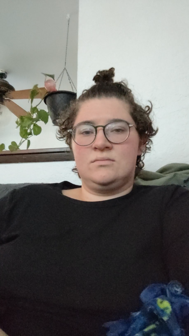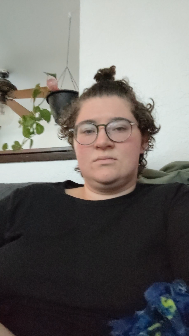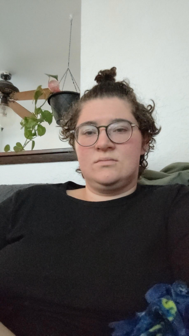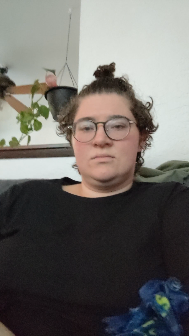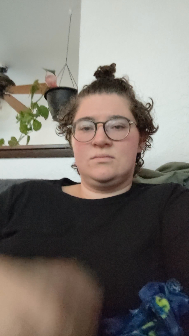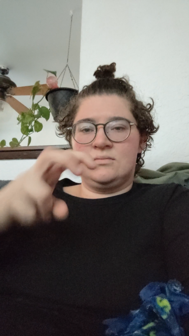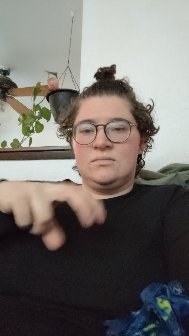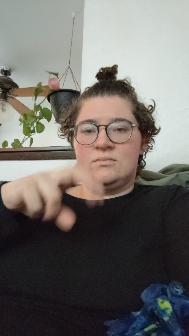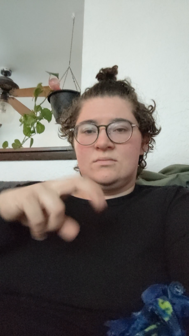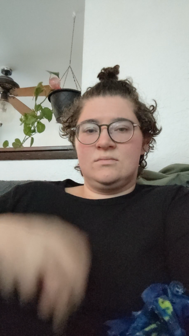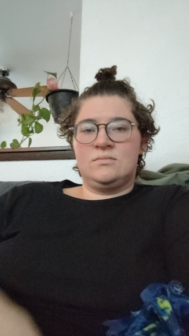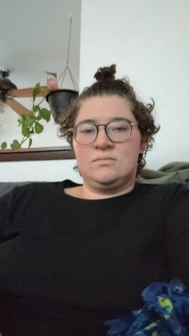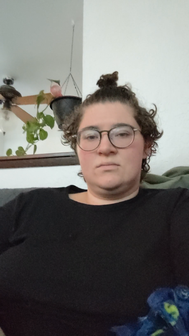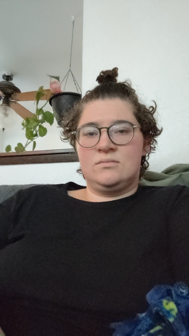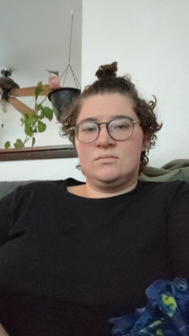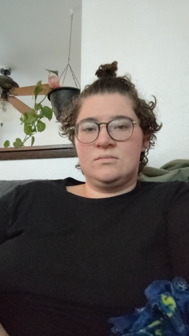potato